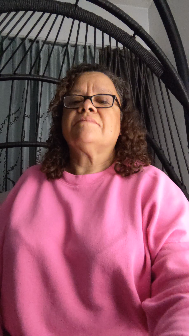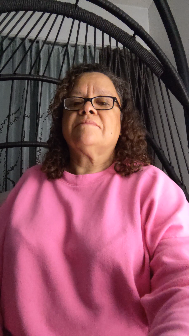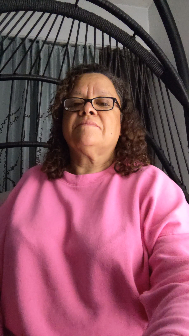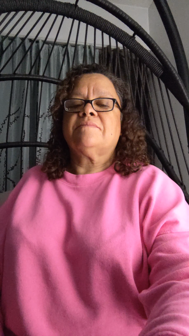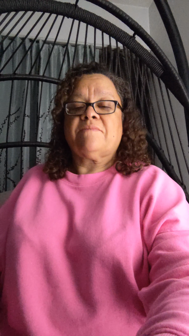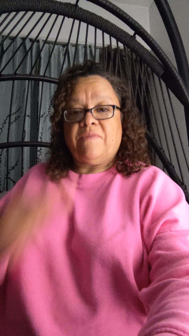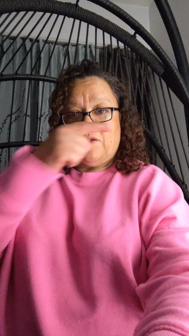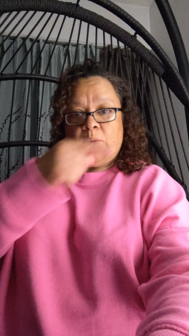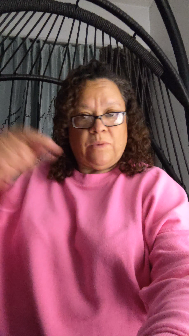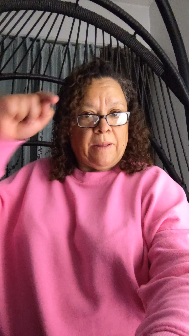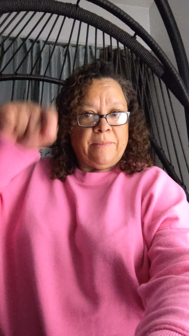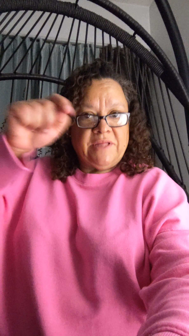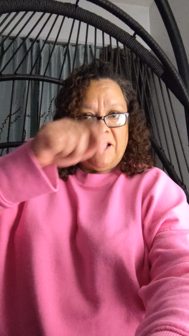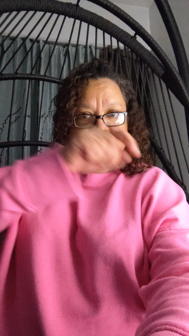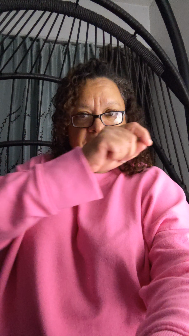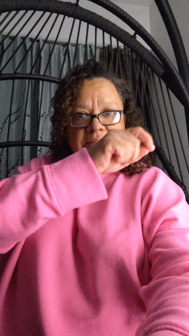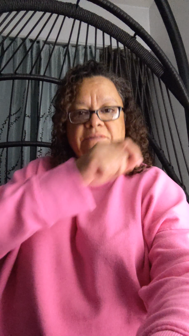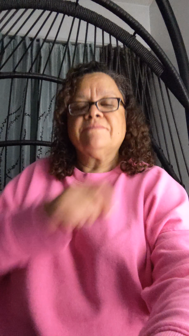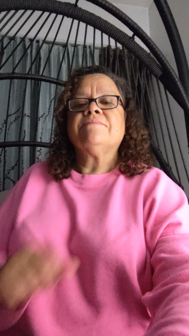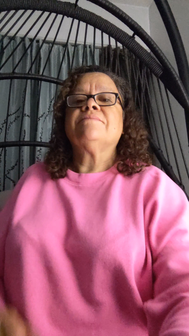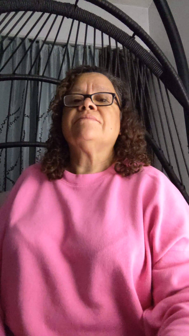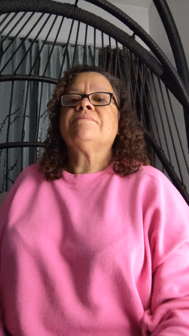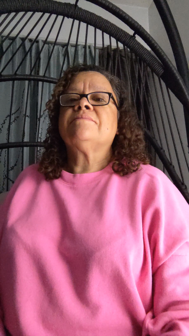peas